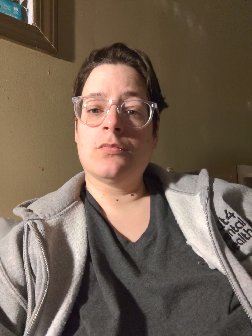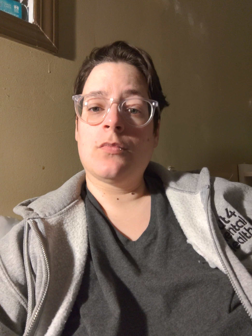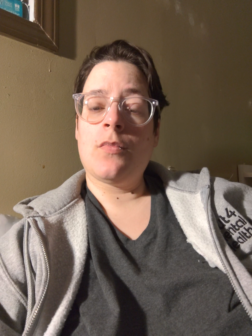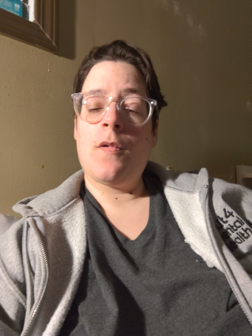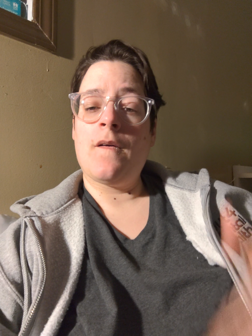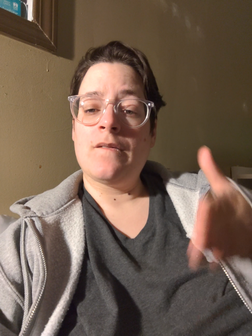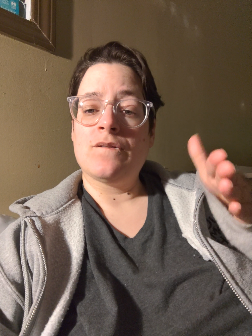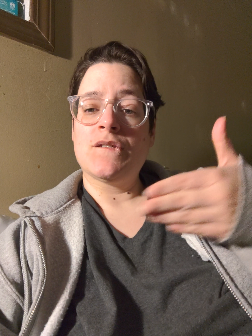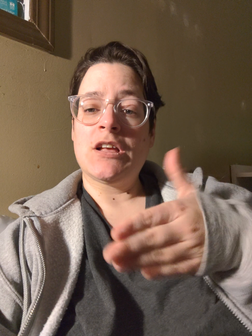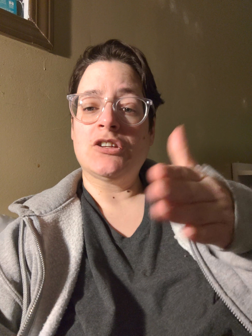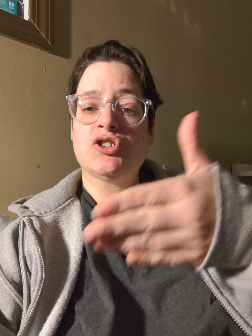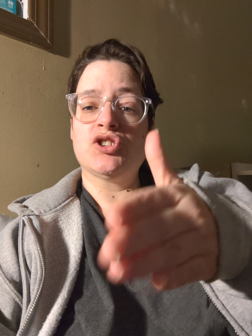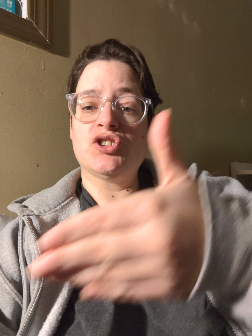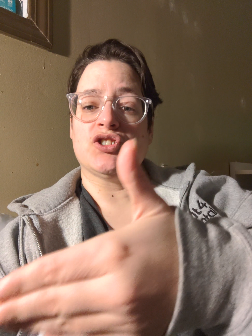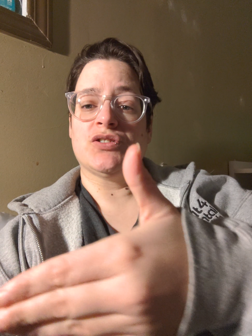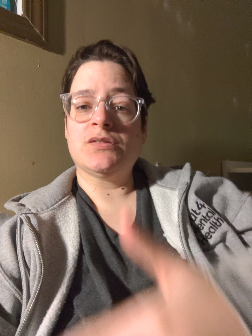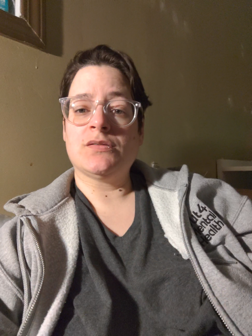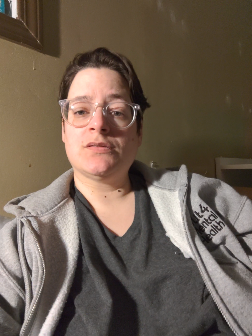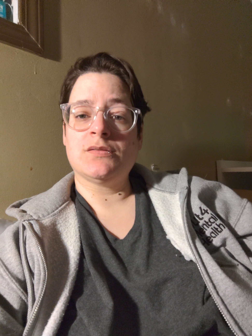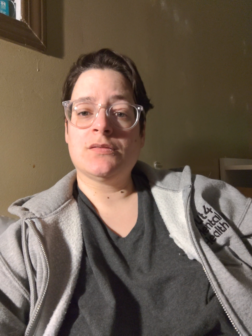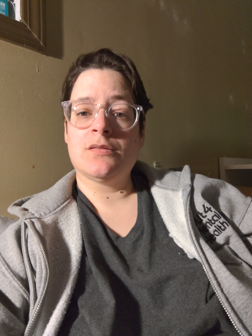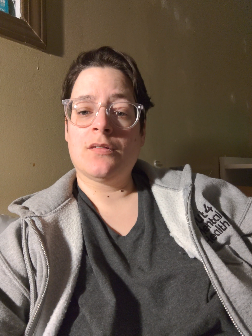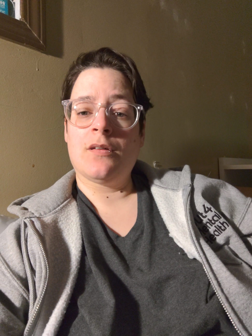fish